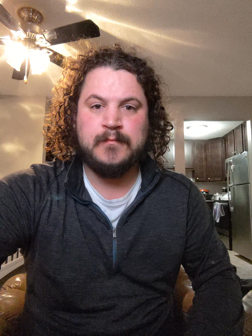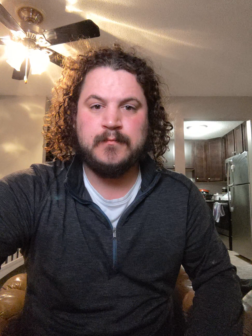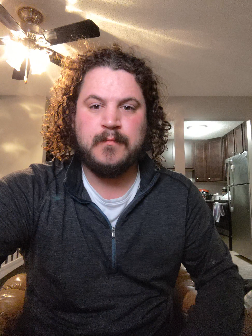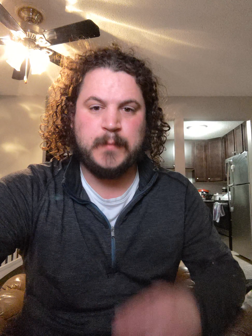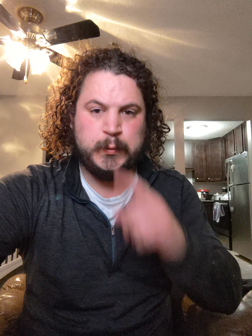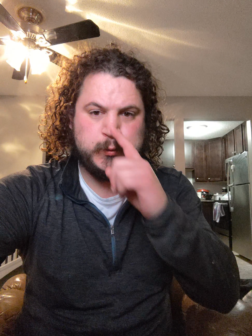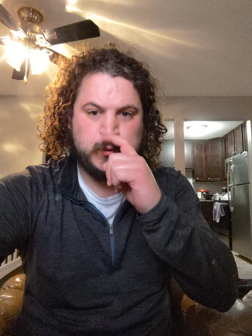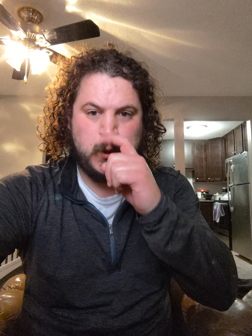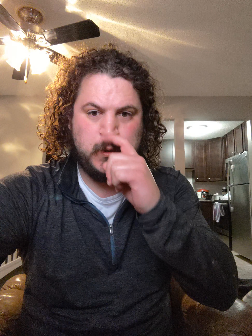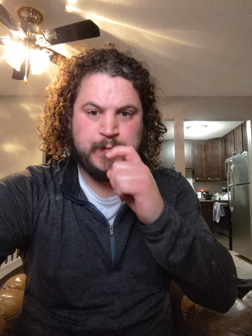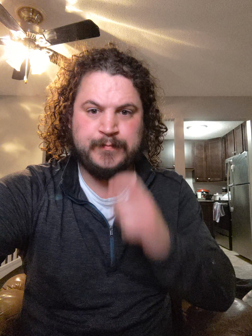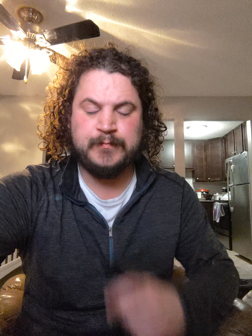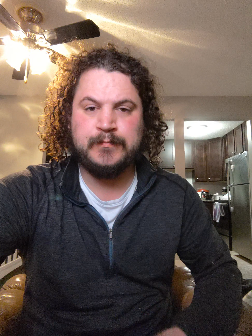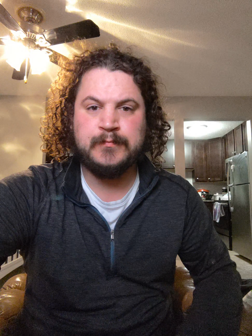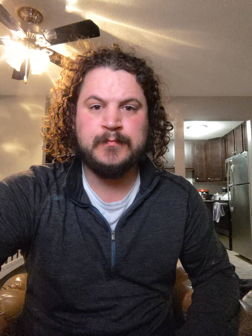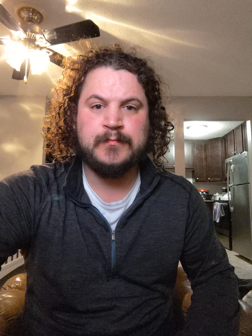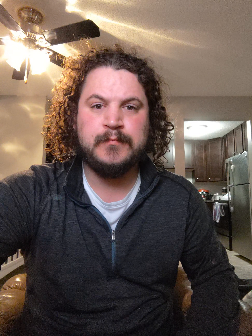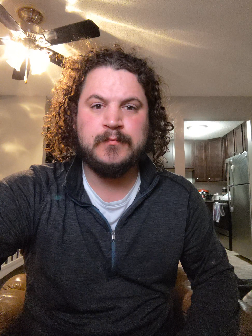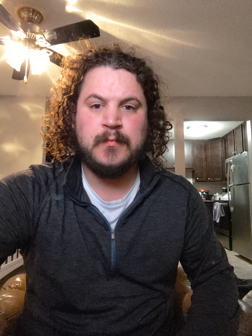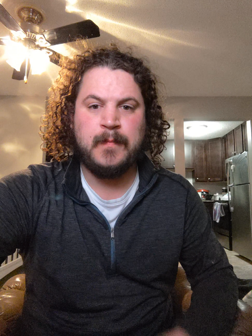doll